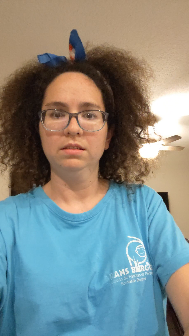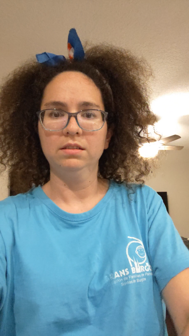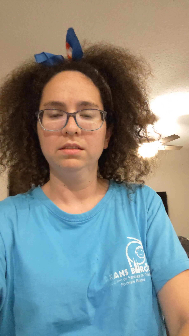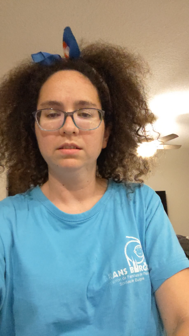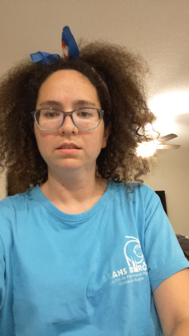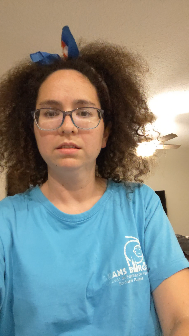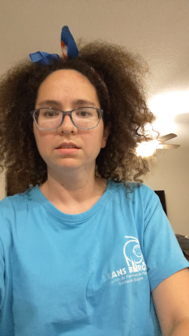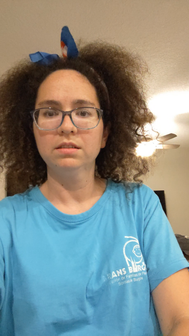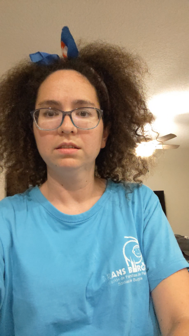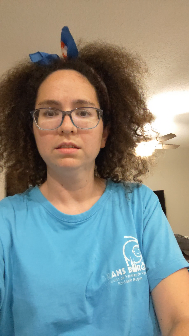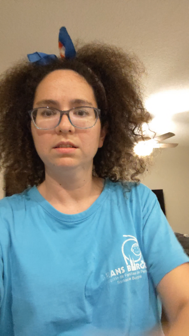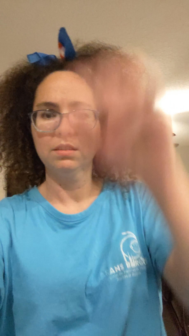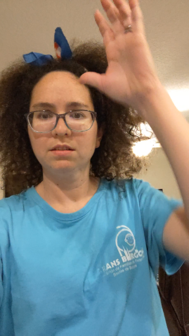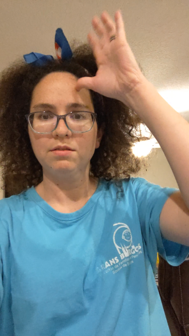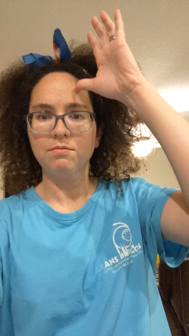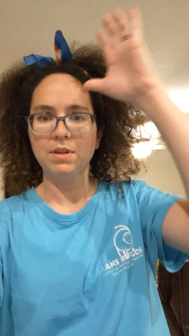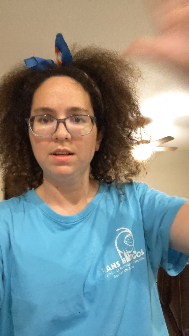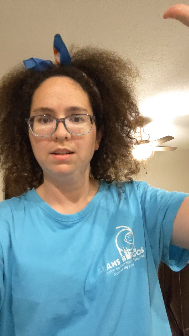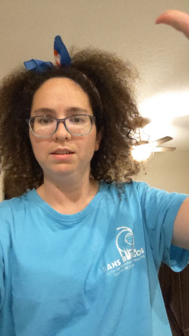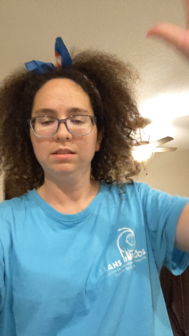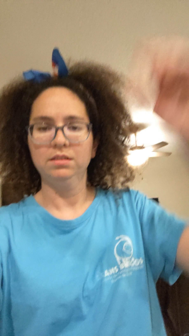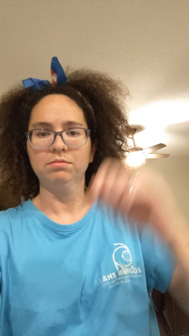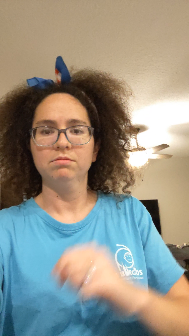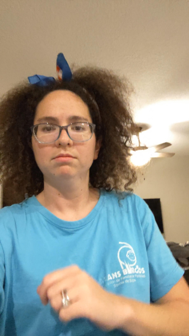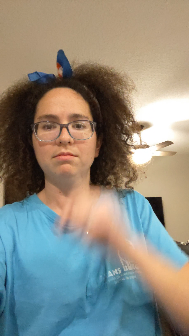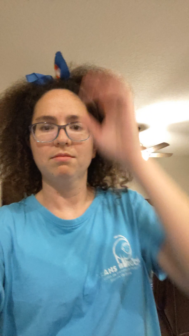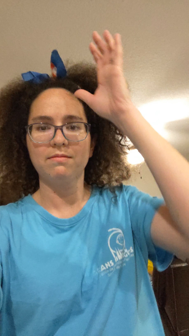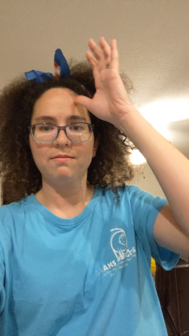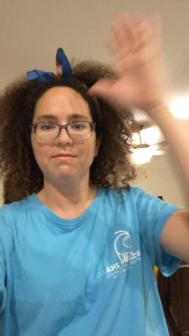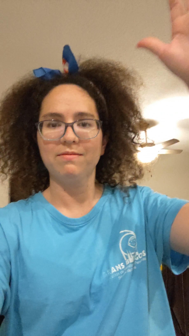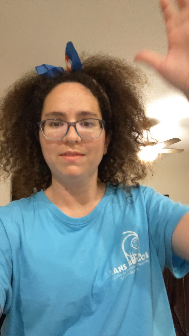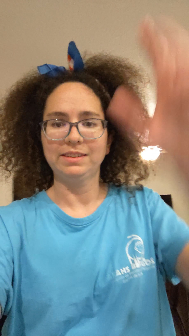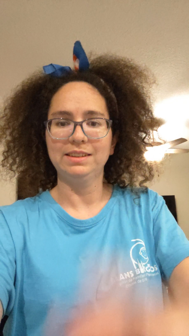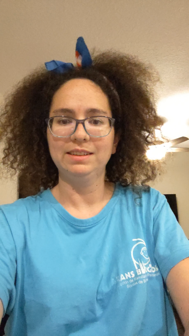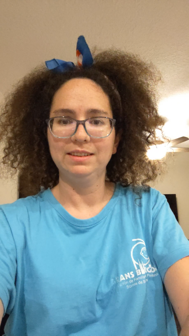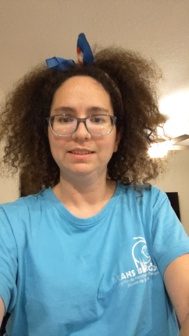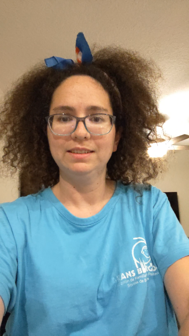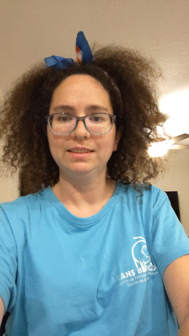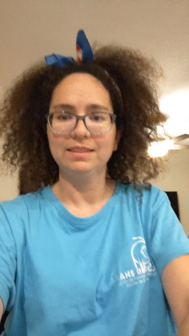moose